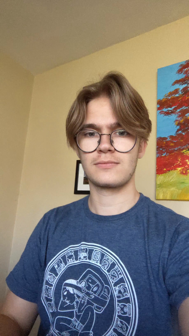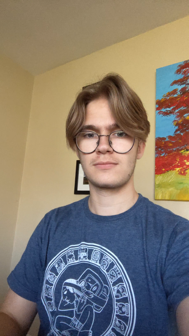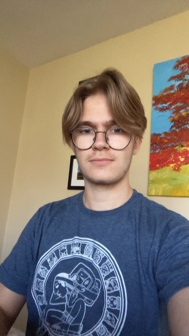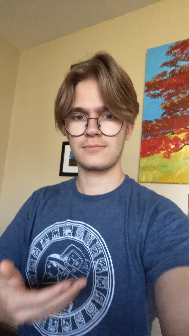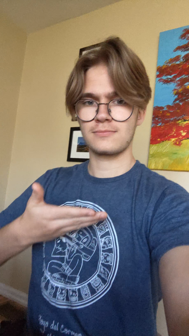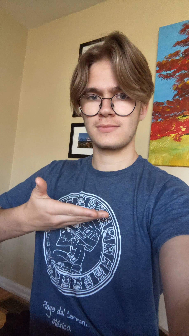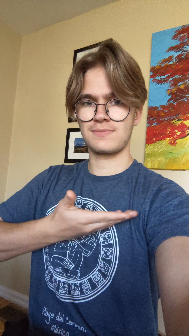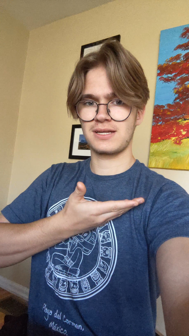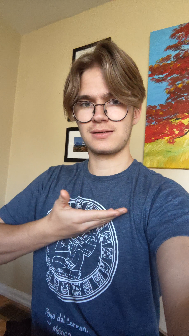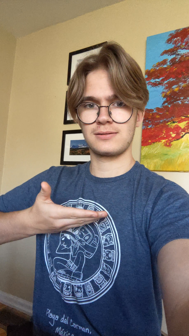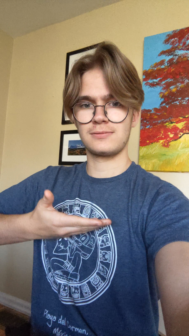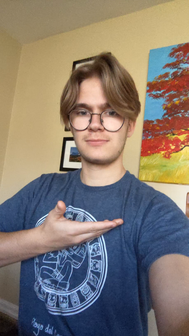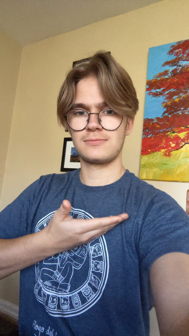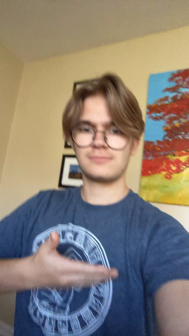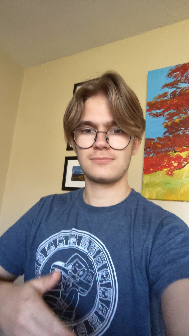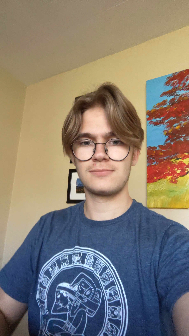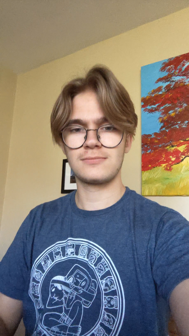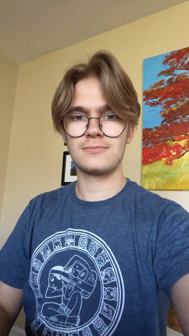baby